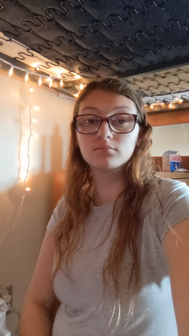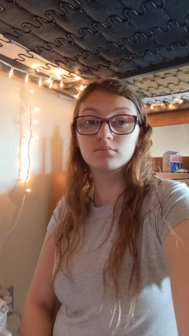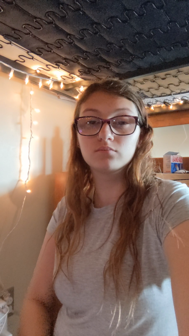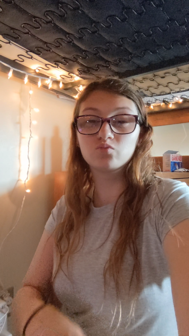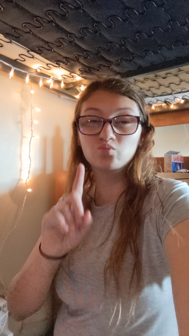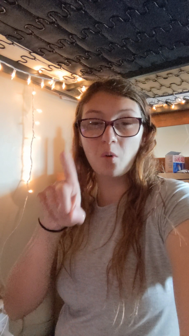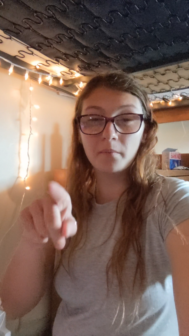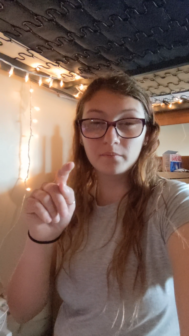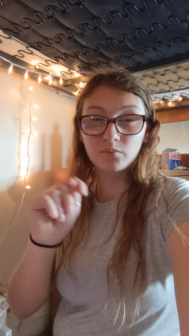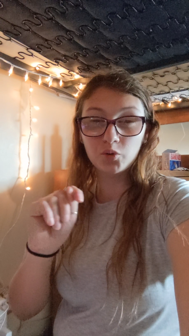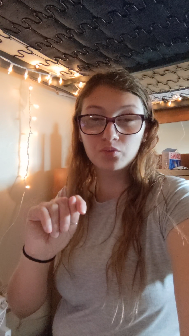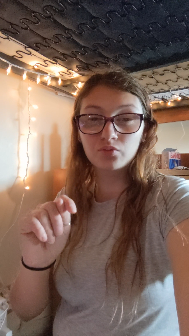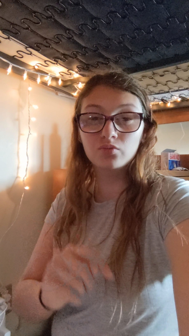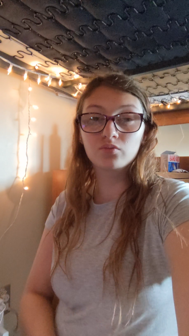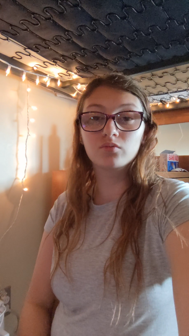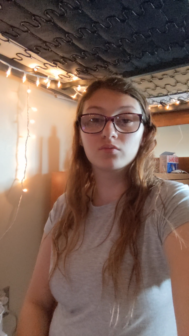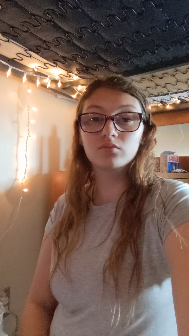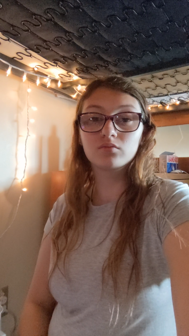go potty